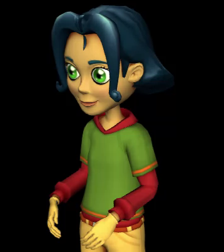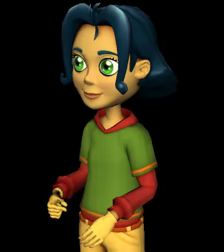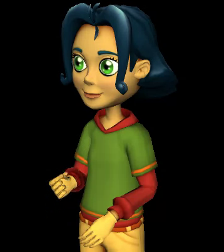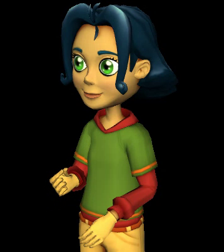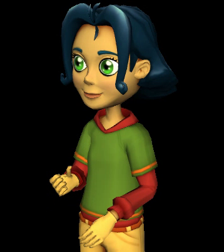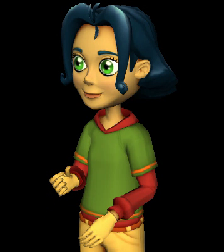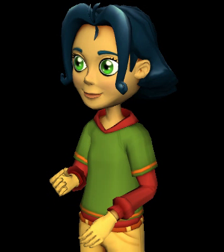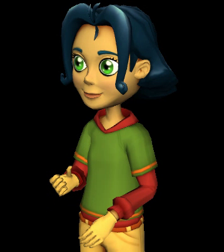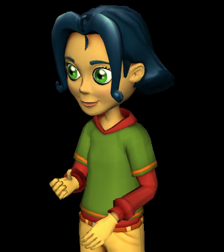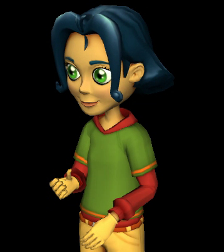مال